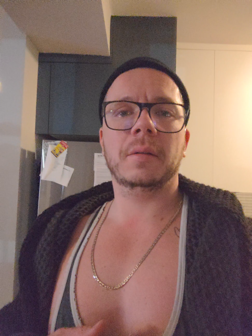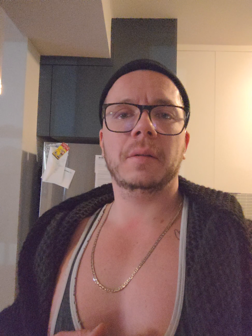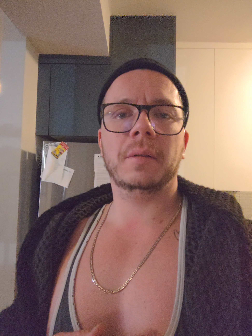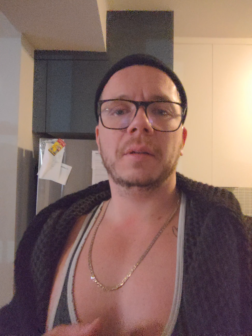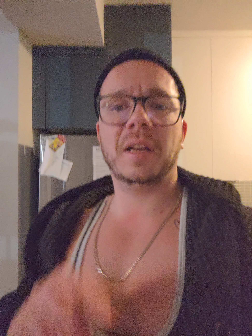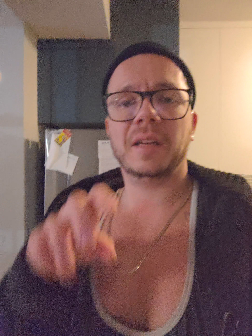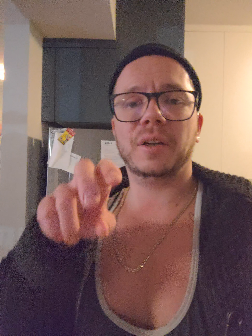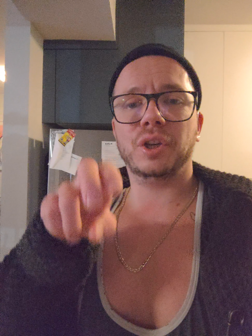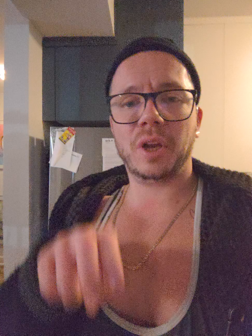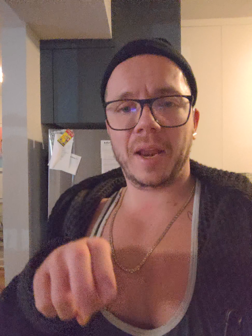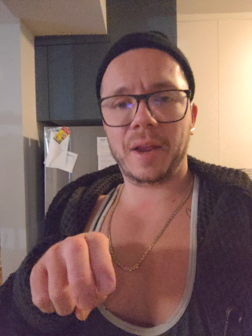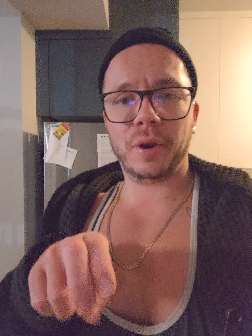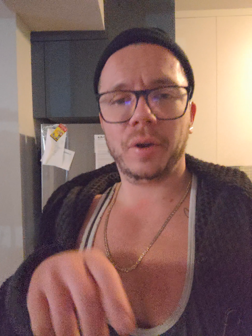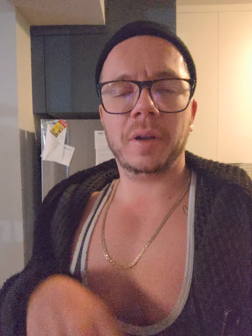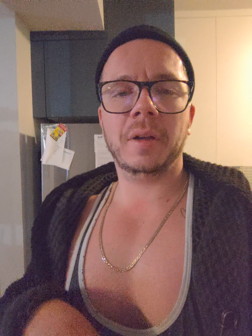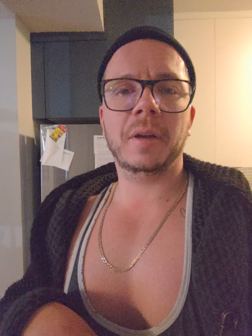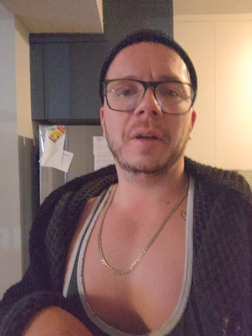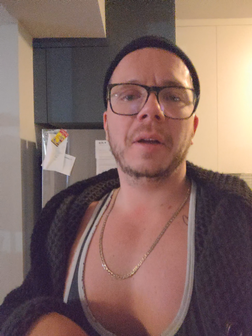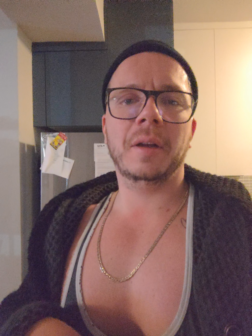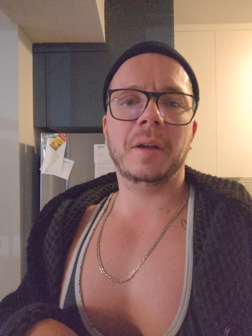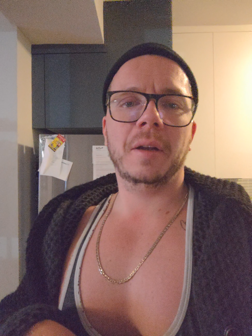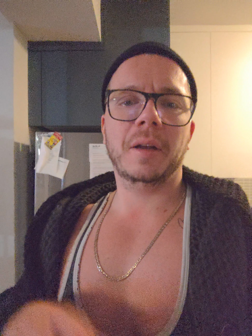chair